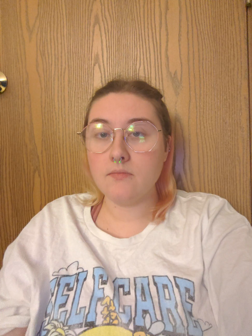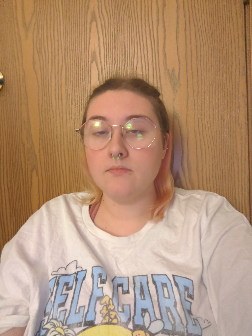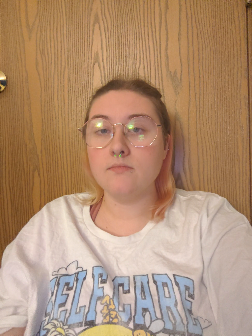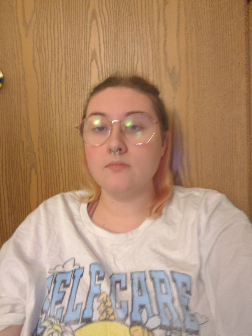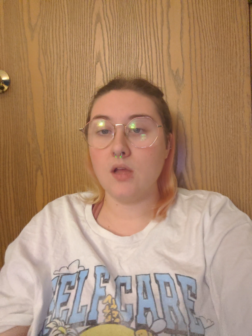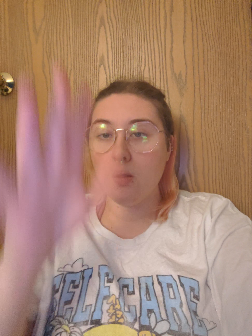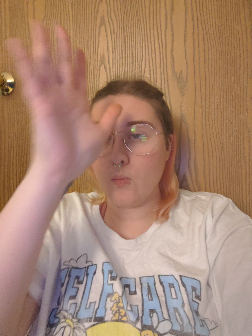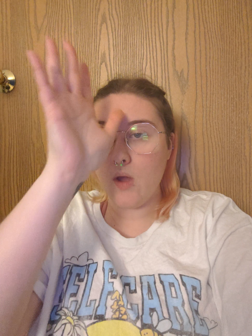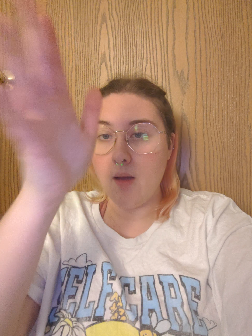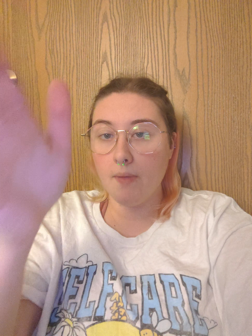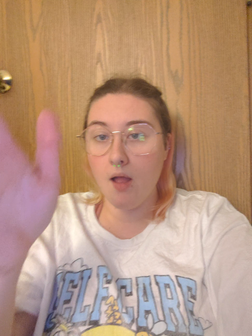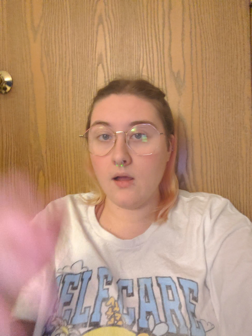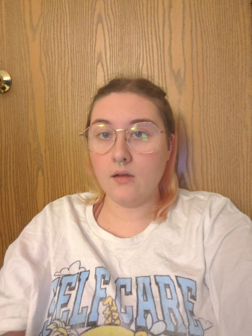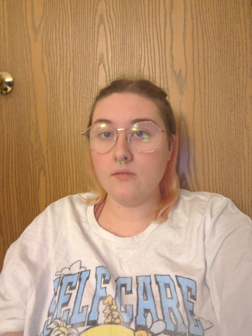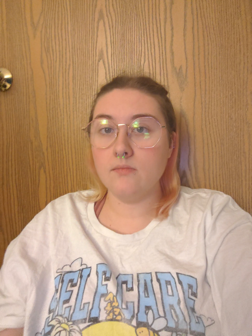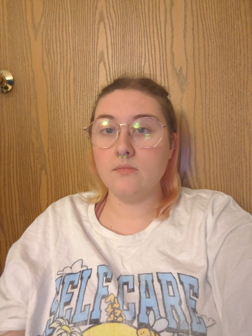grandpa